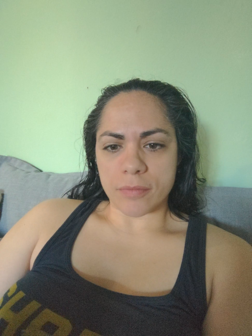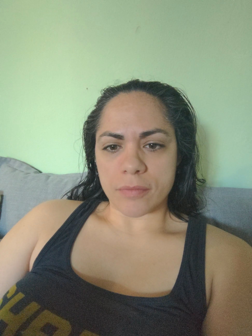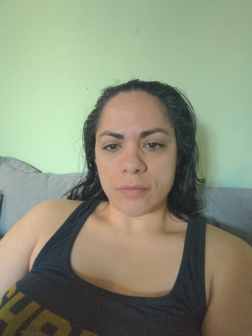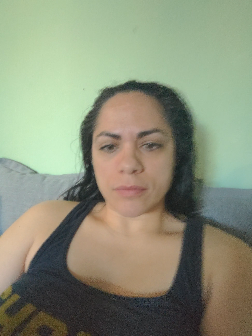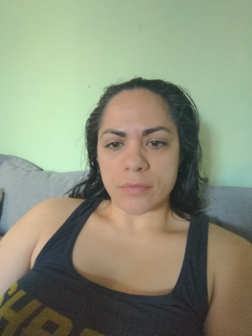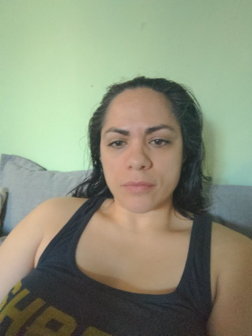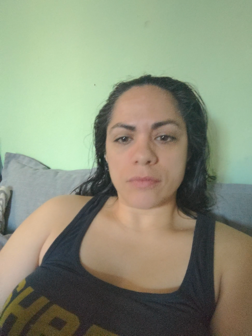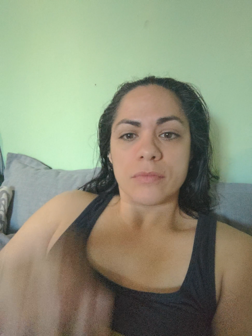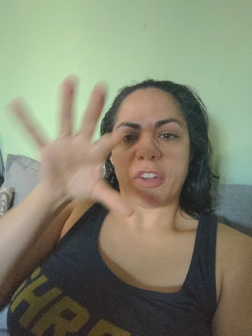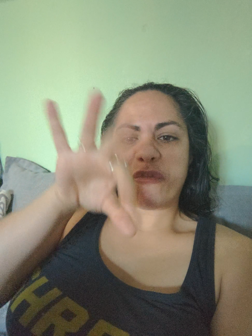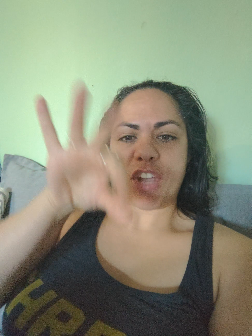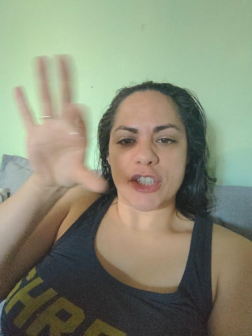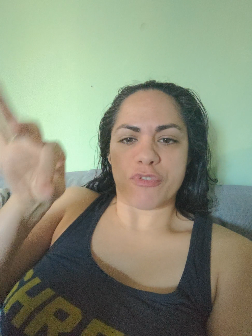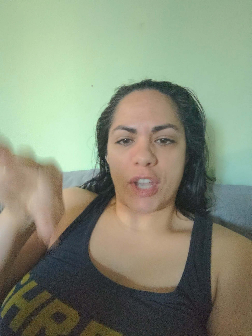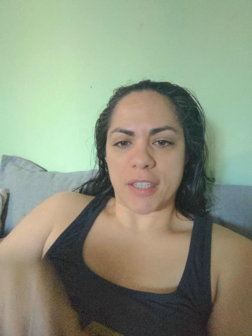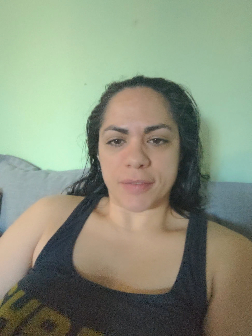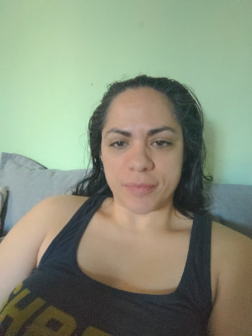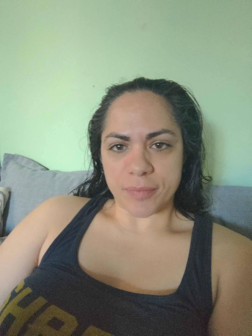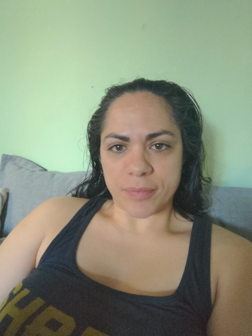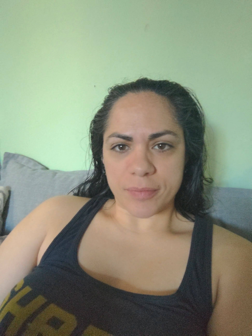french fries